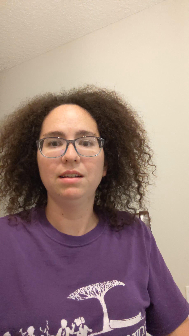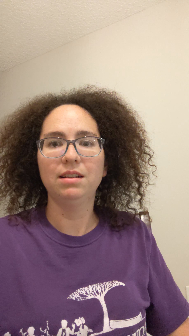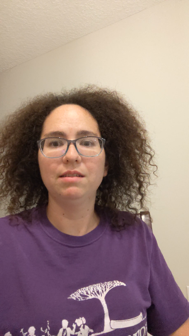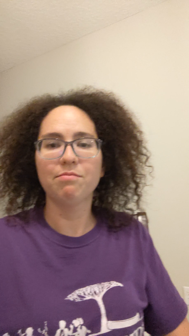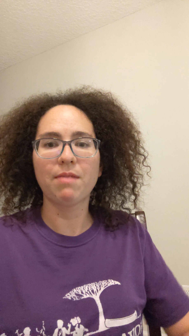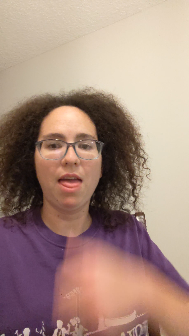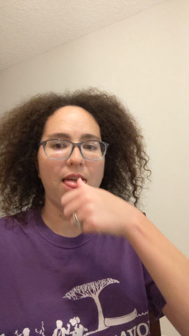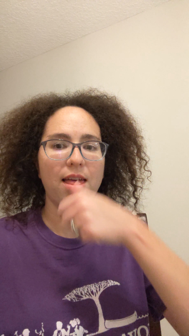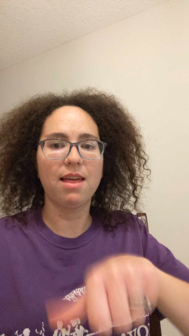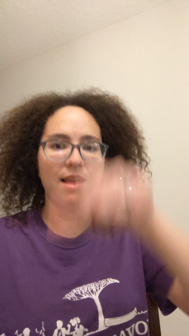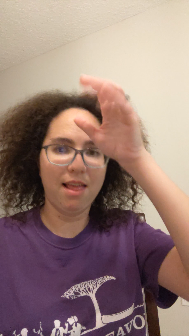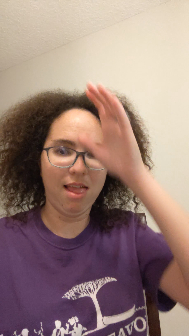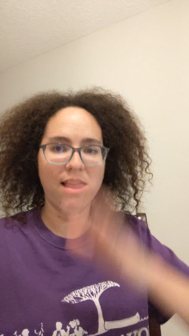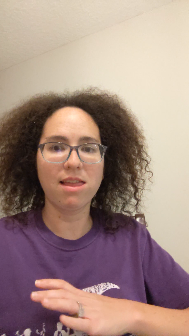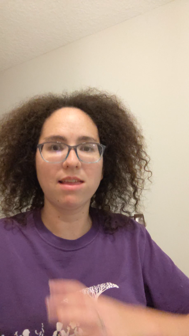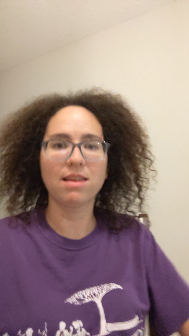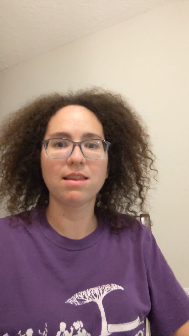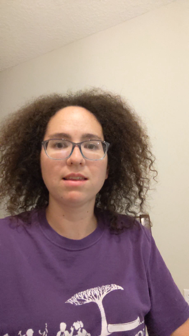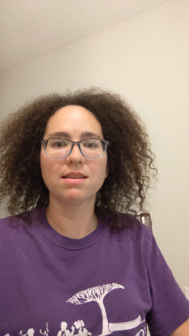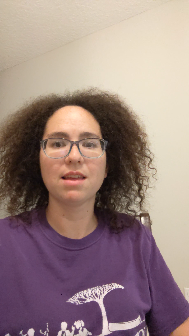mailman